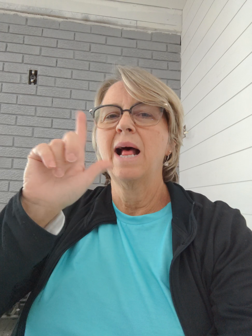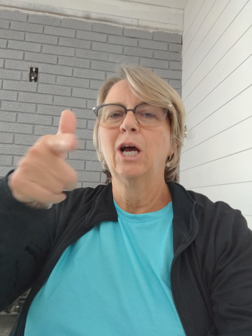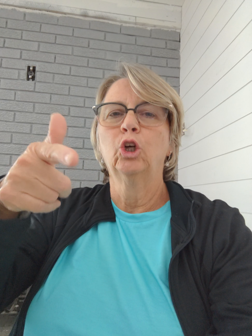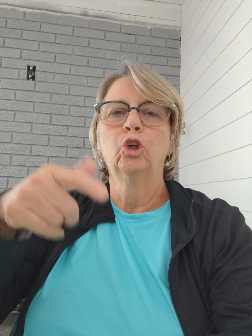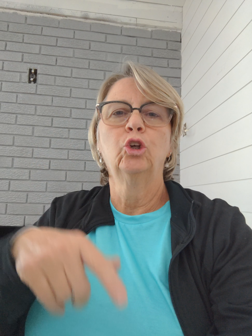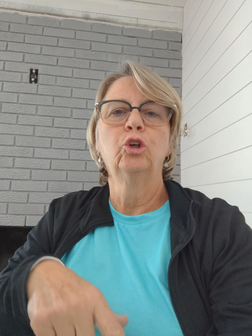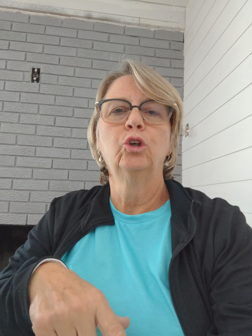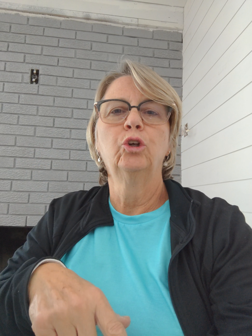later